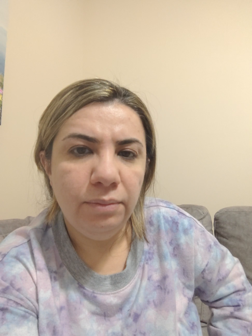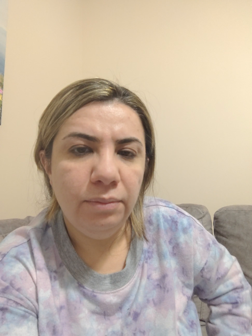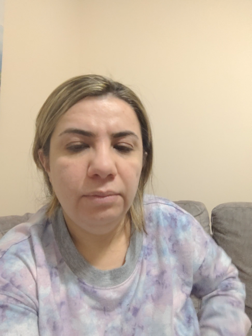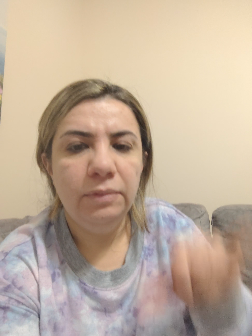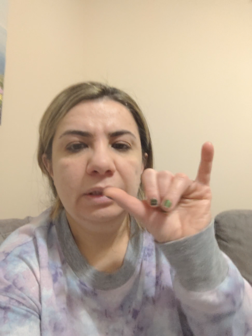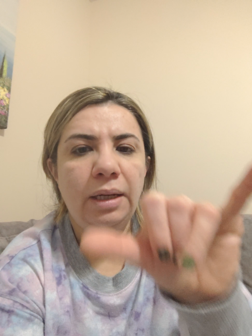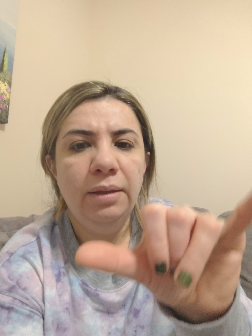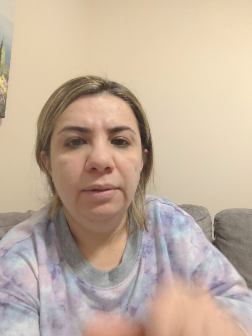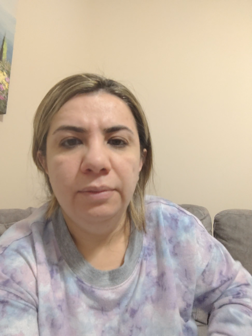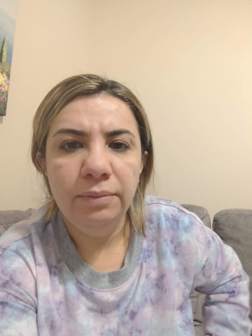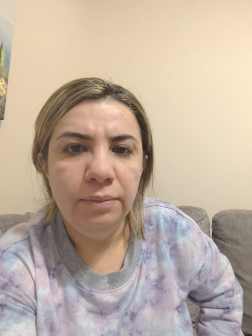stay